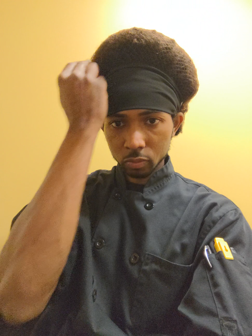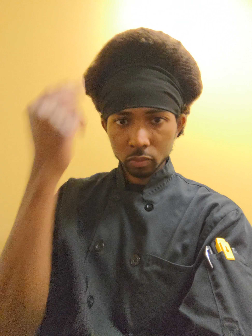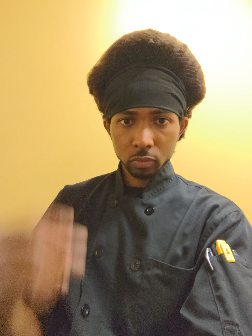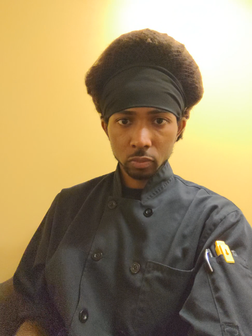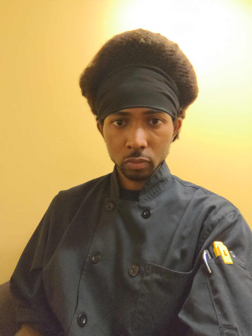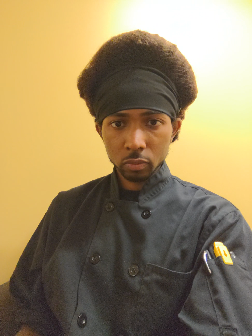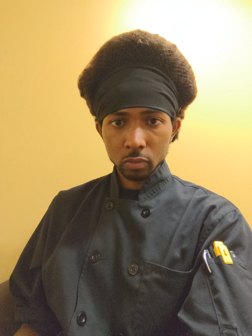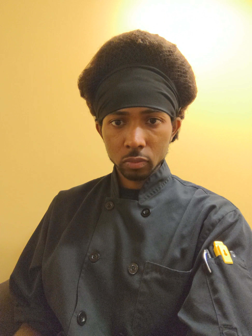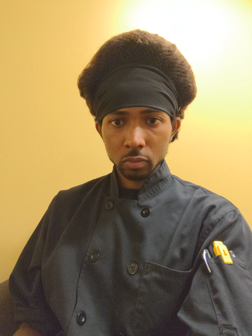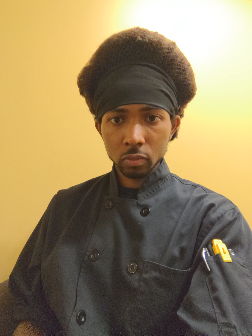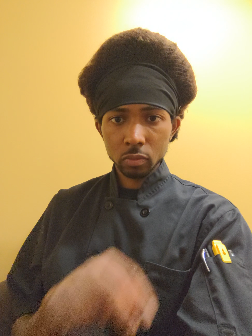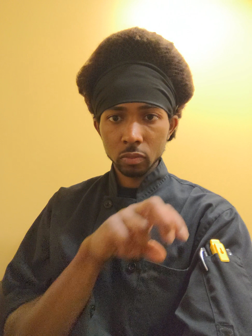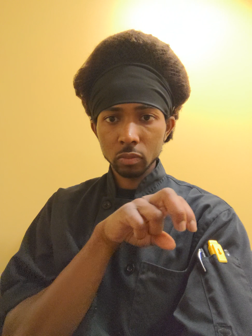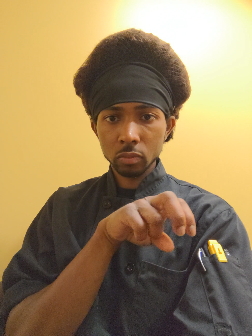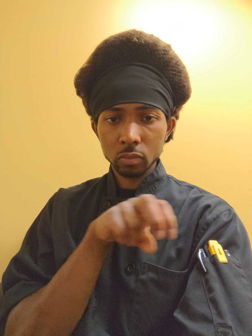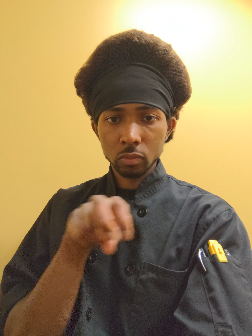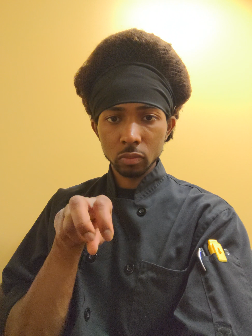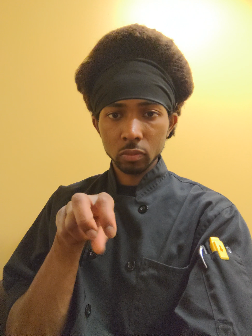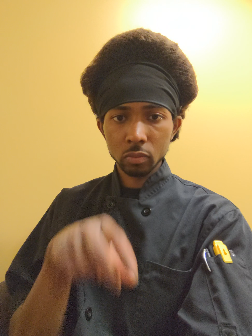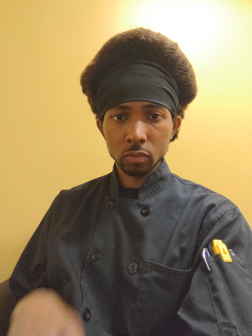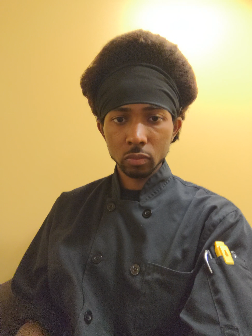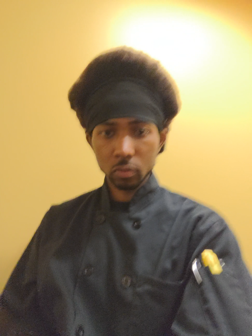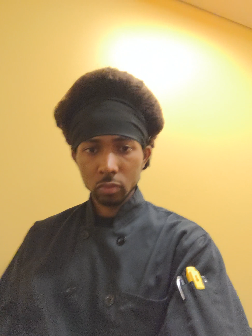porch